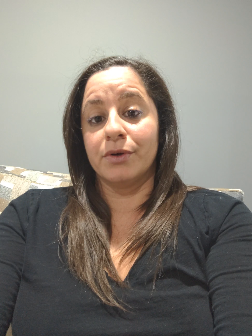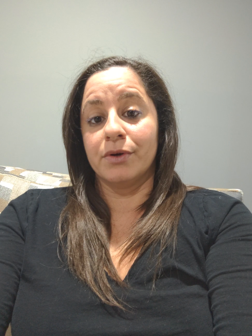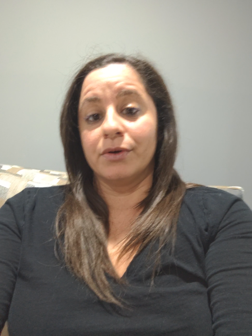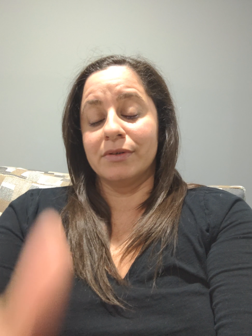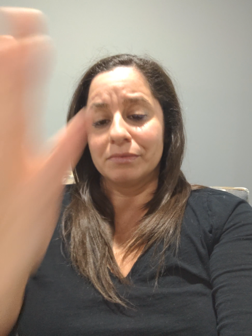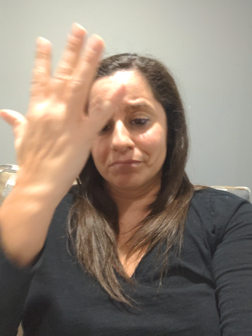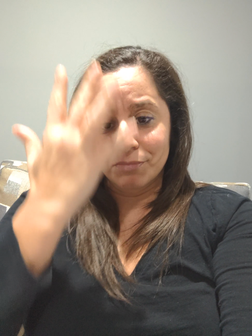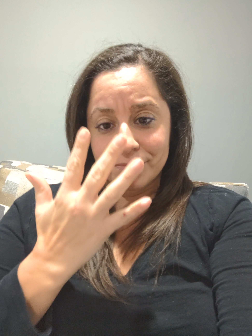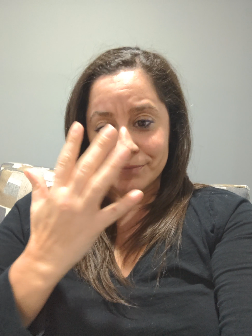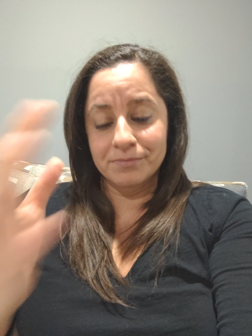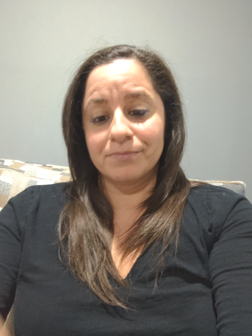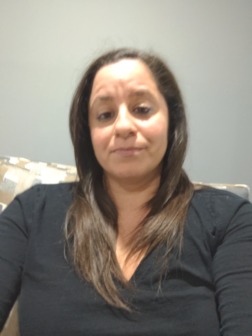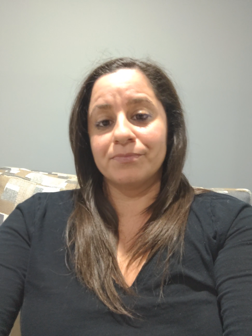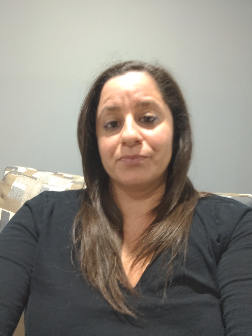sad